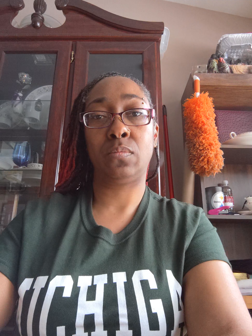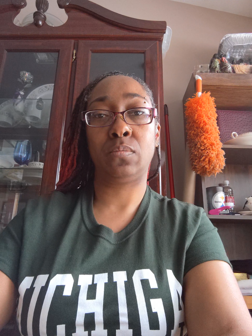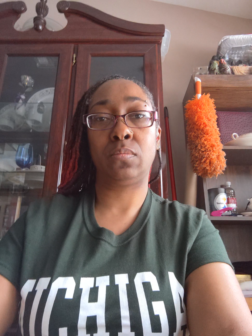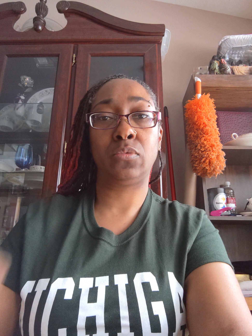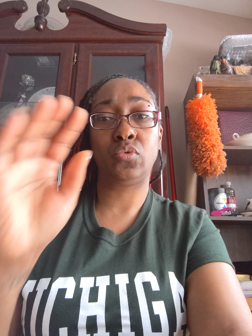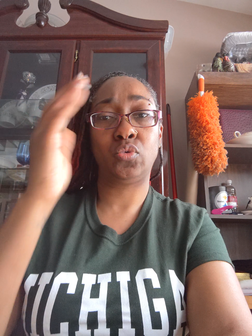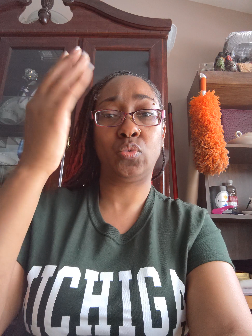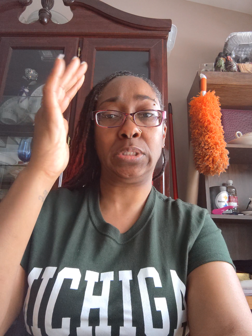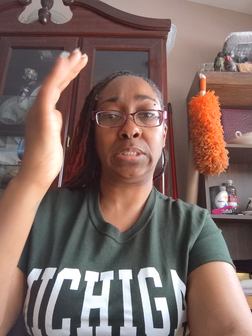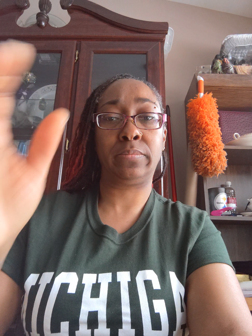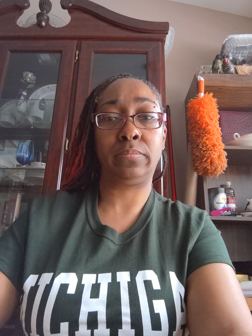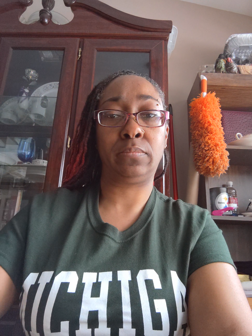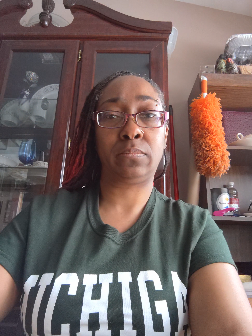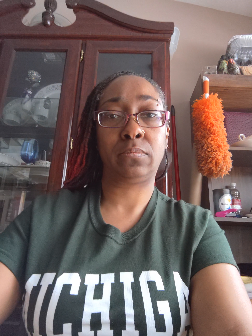tree